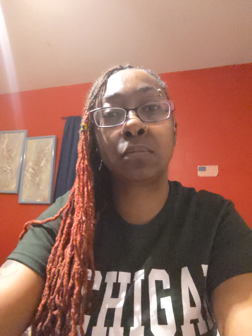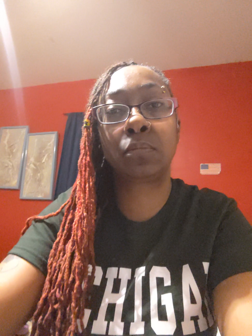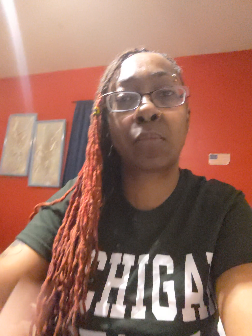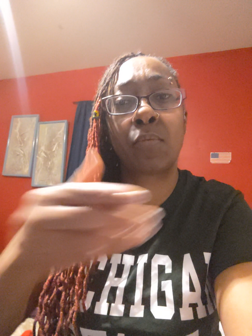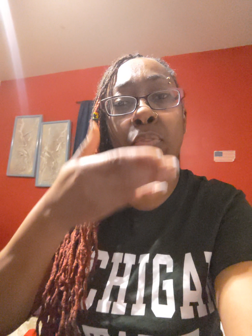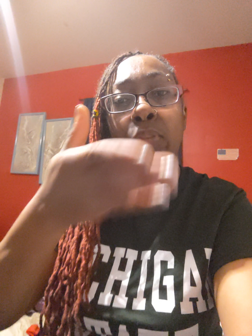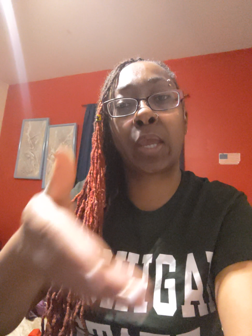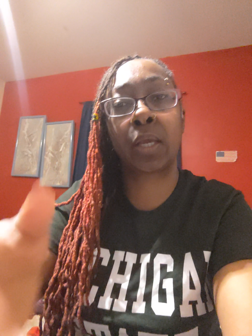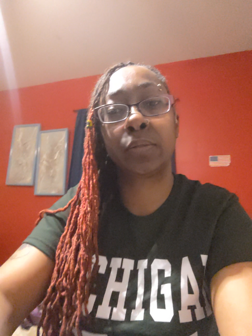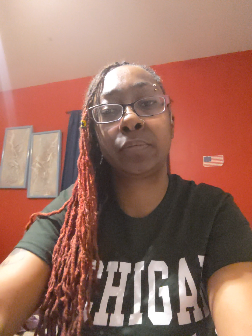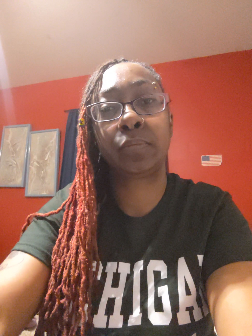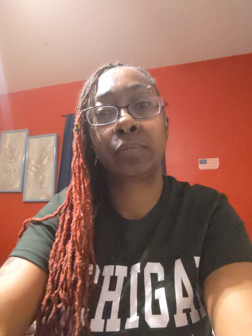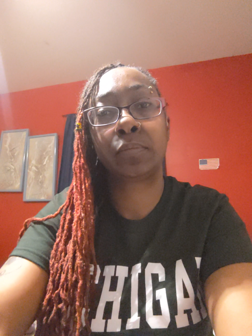there